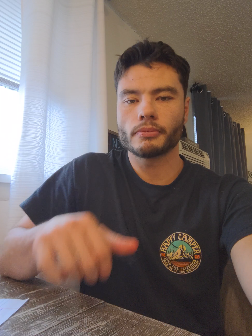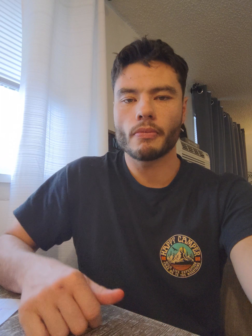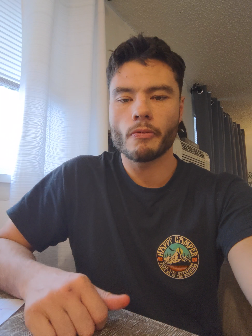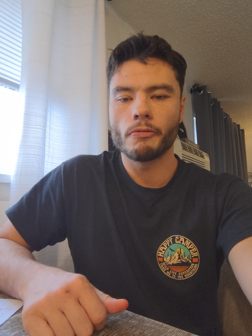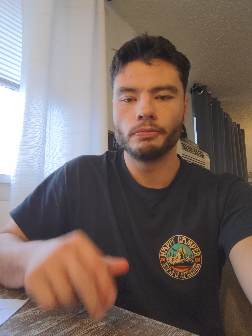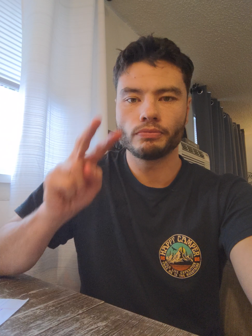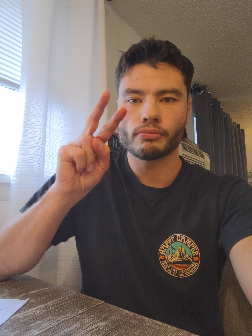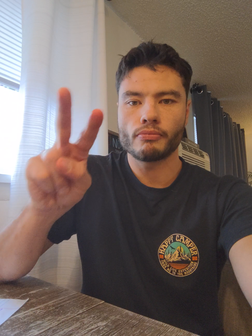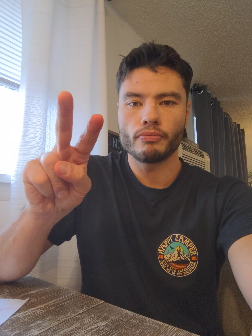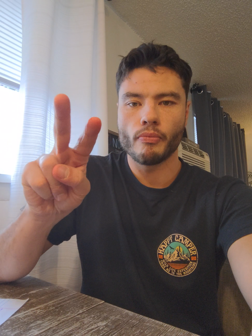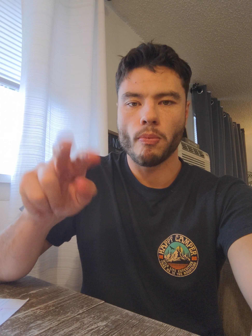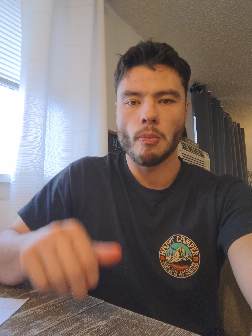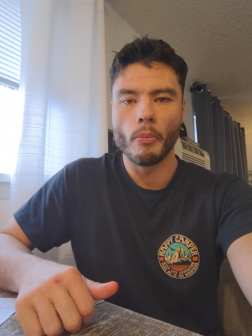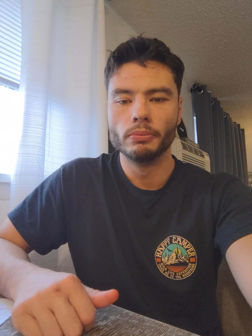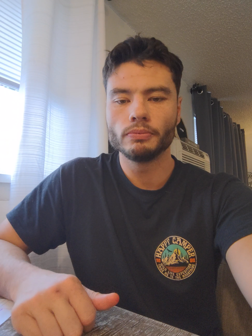look